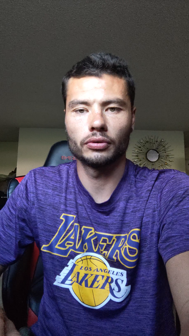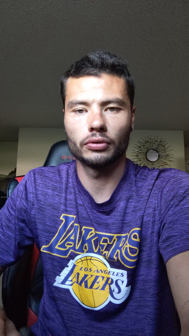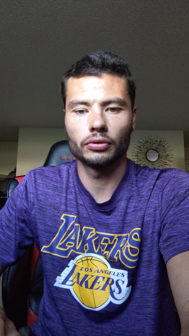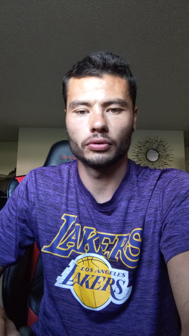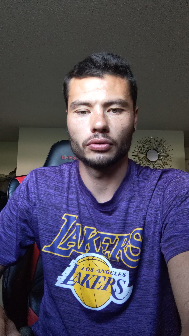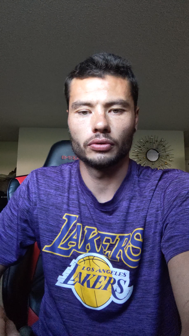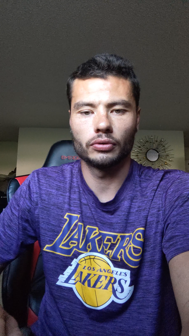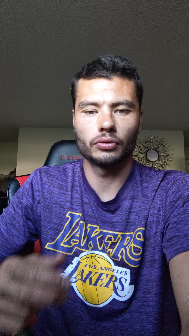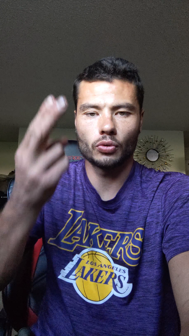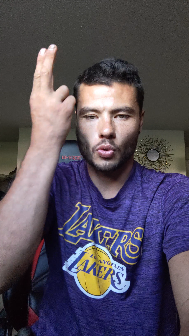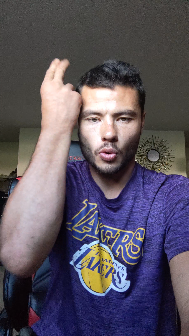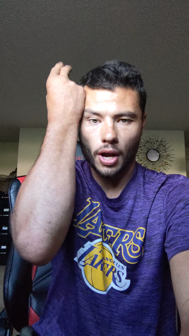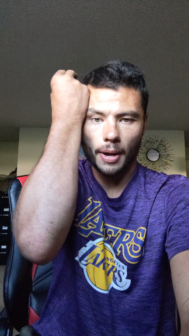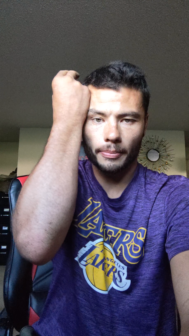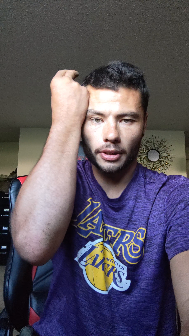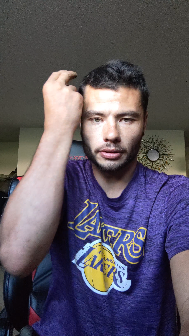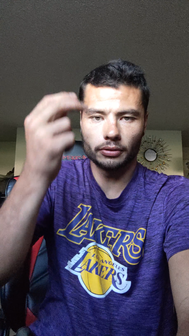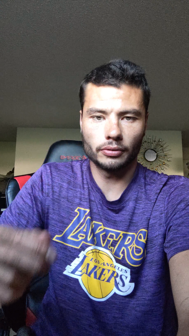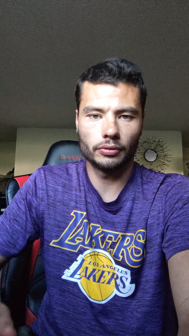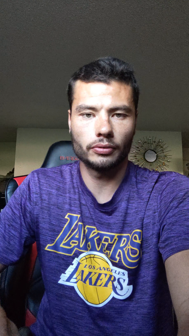rabbit